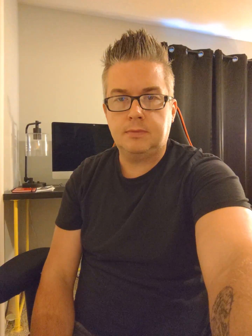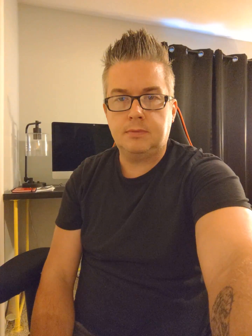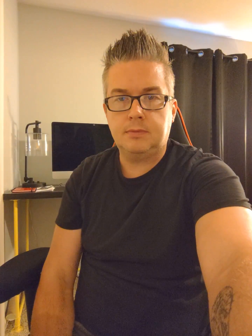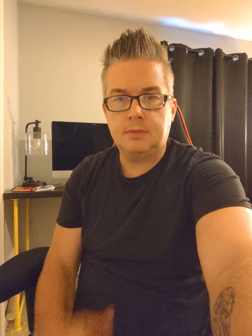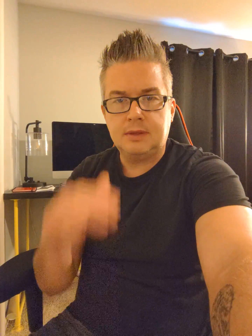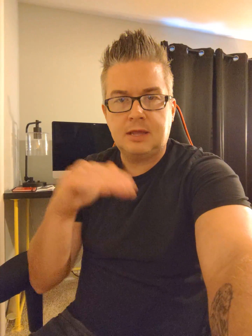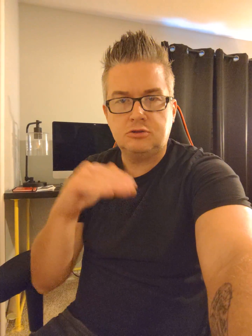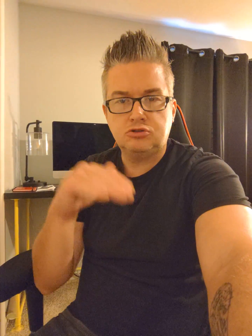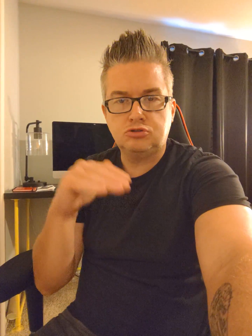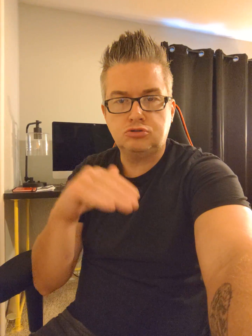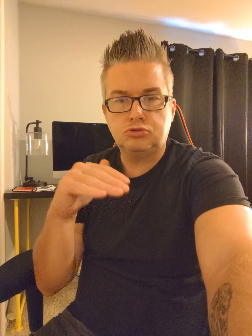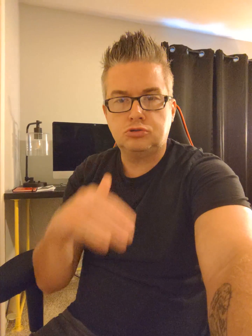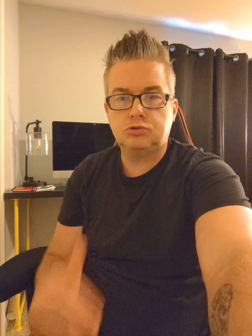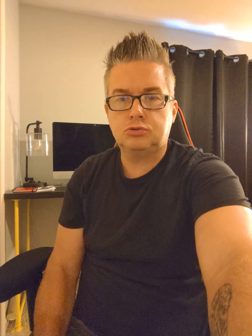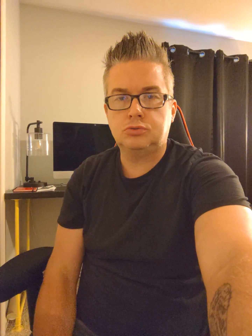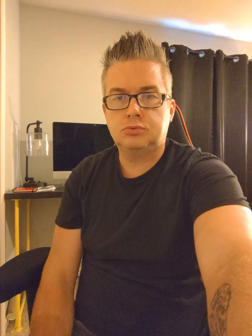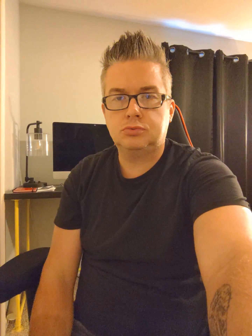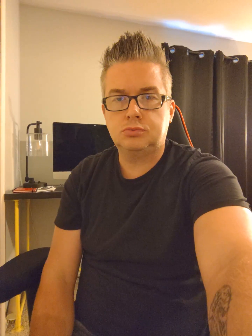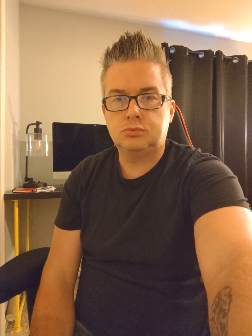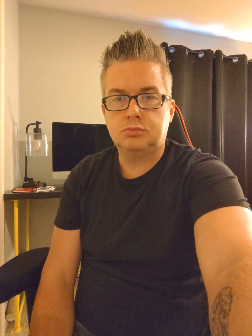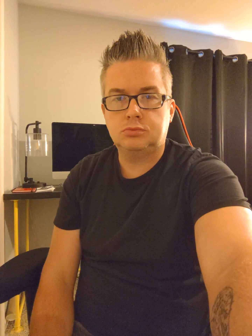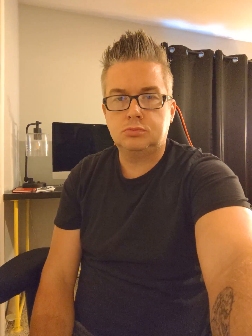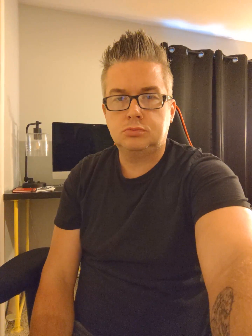doctor